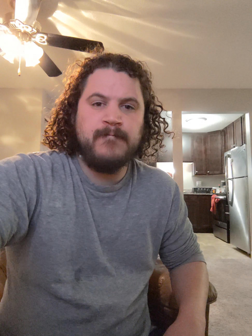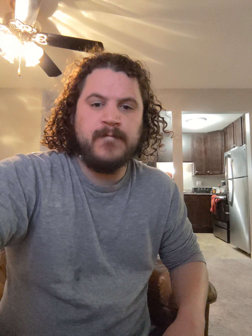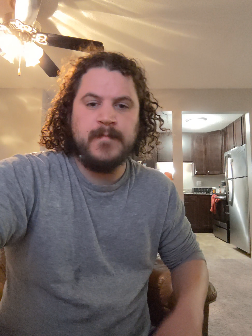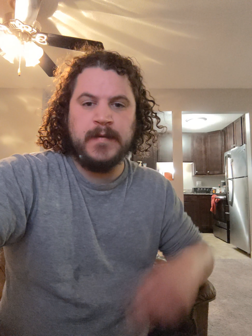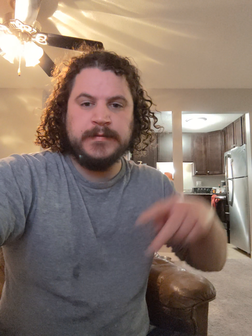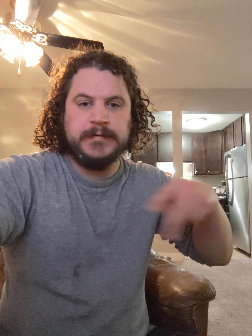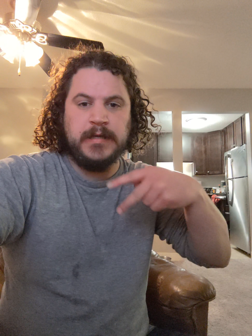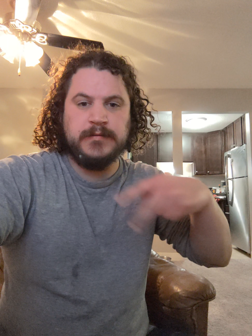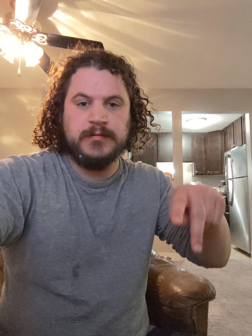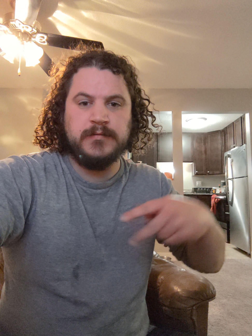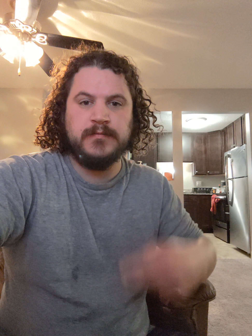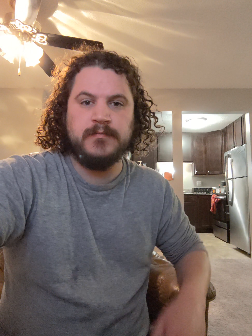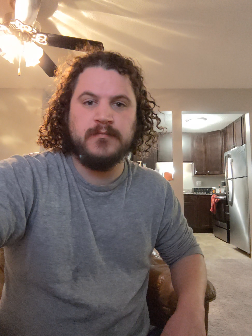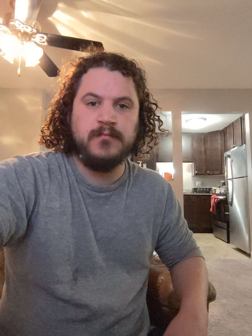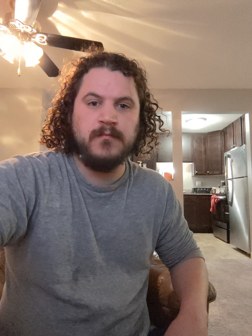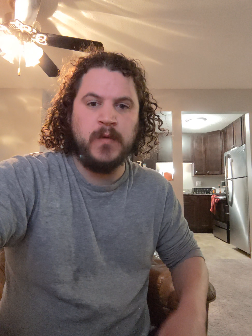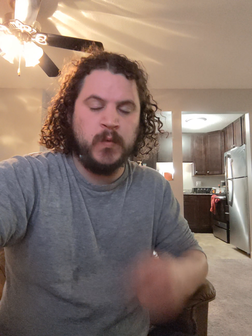dance